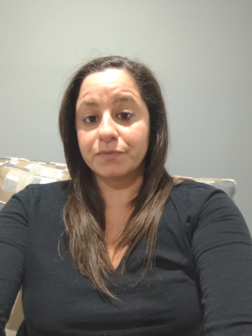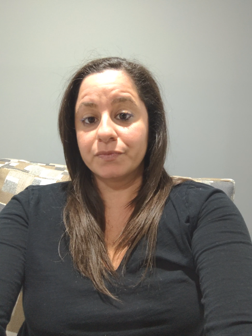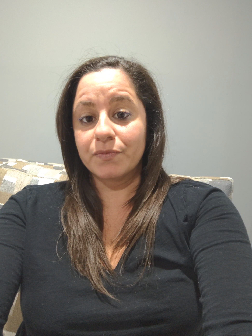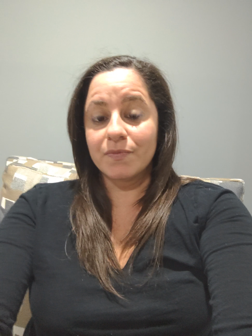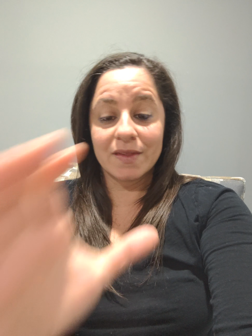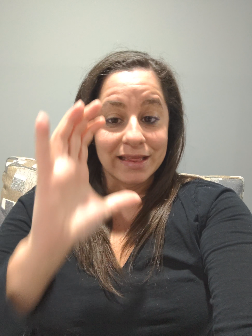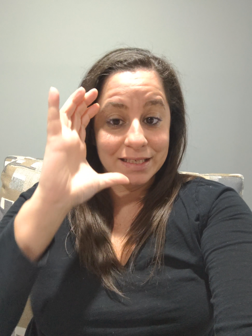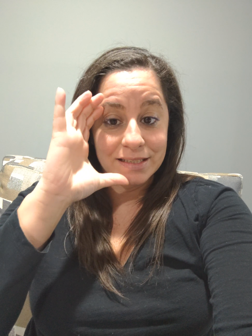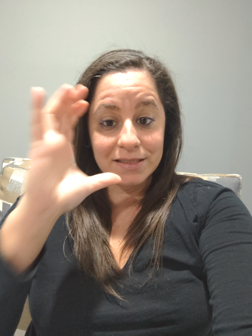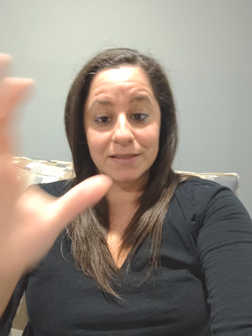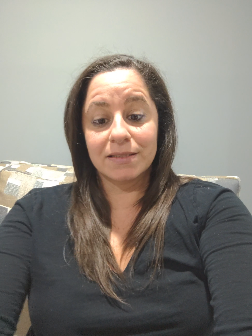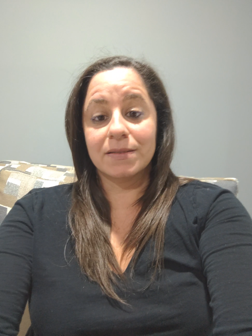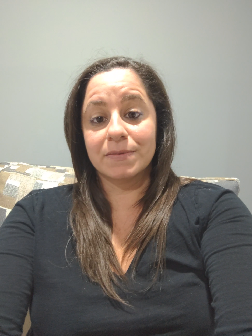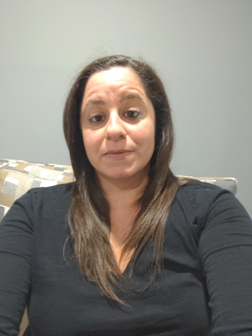listen